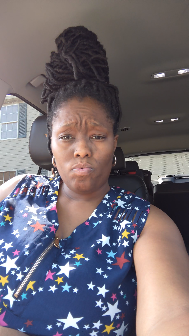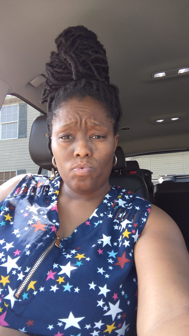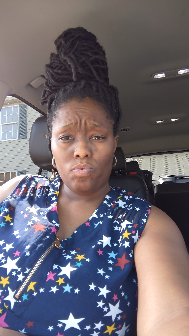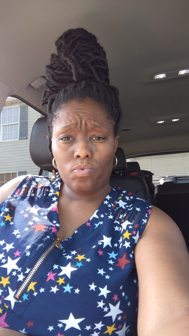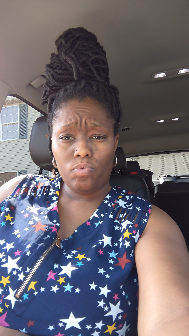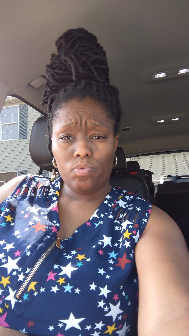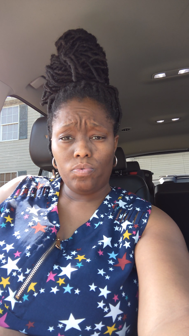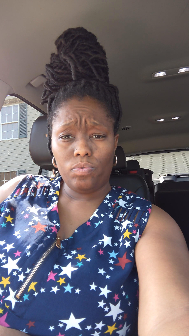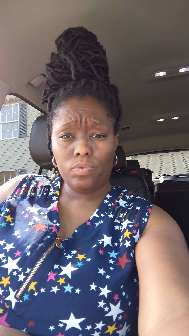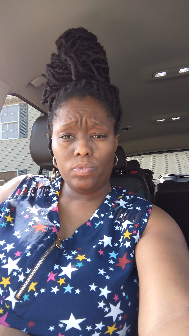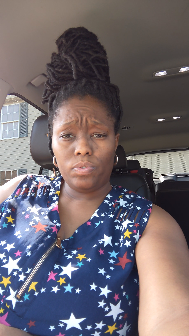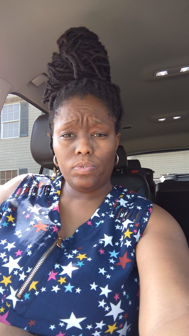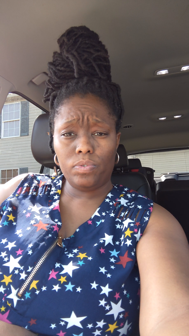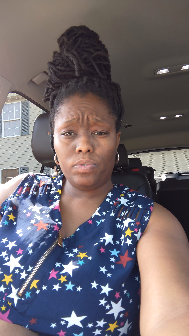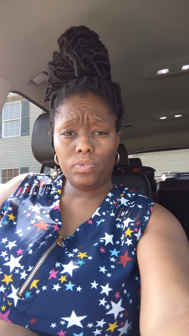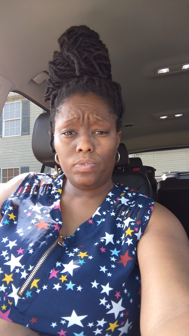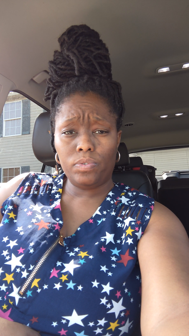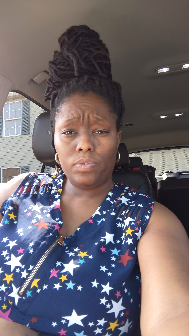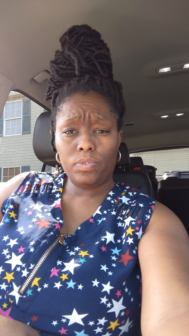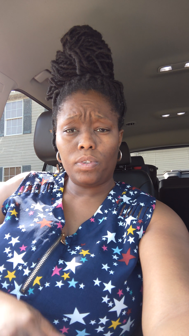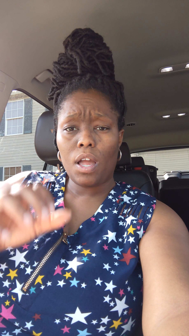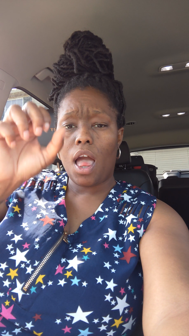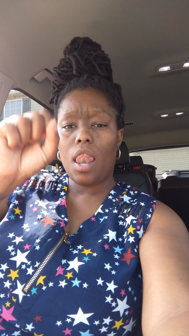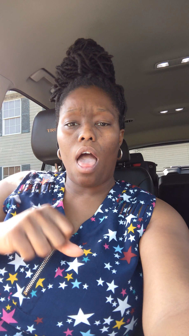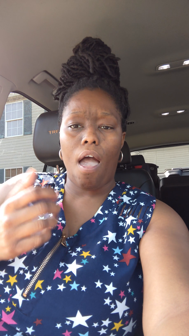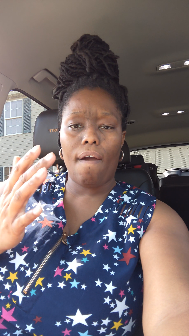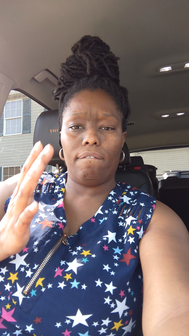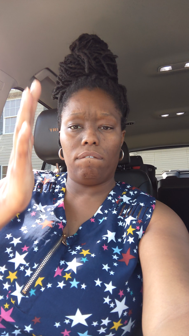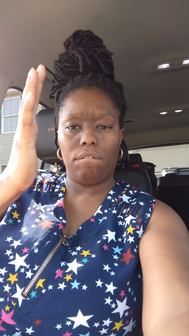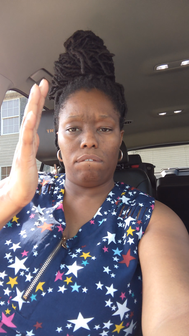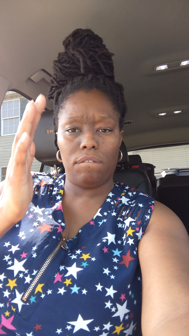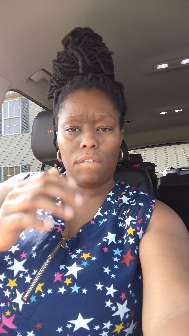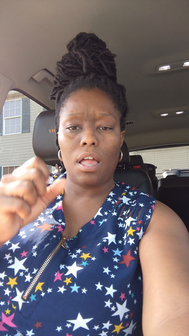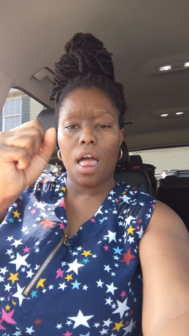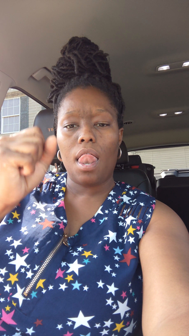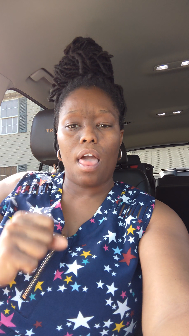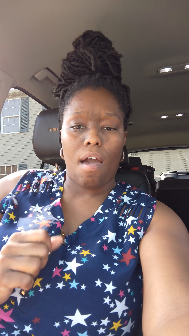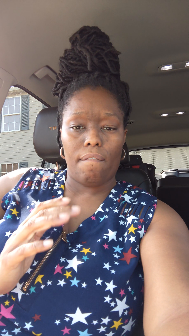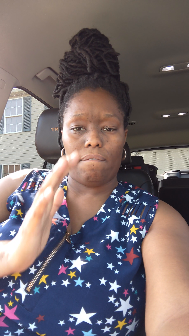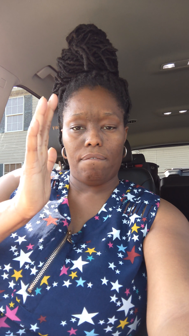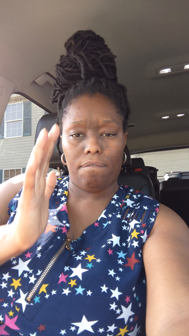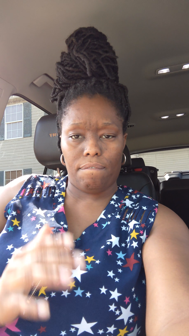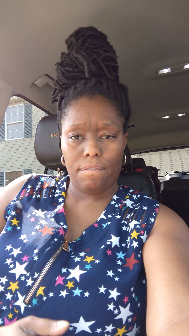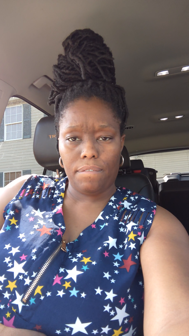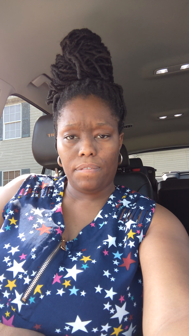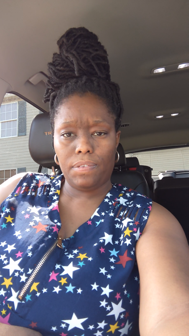gloves